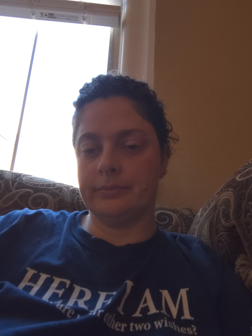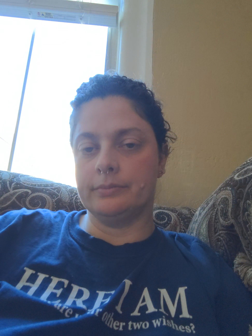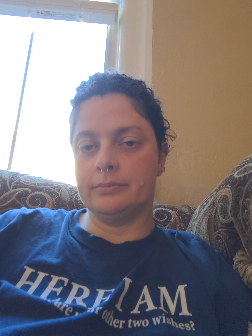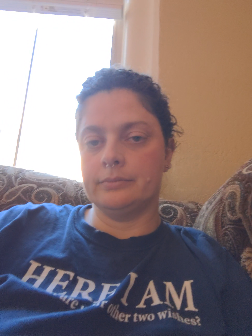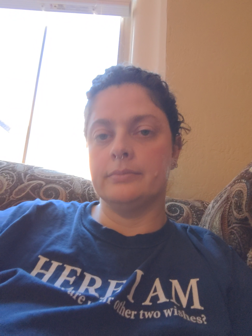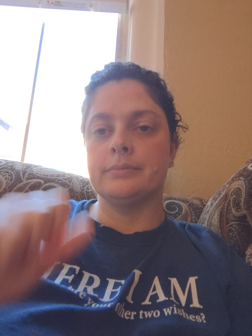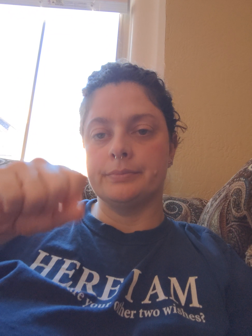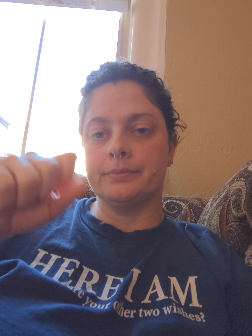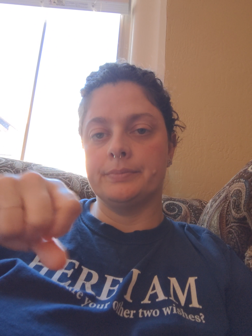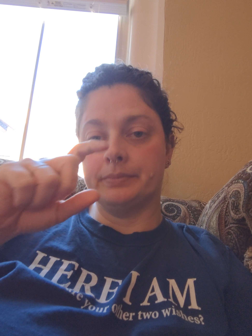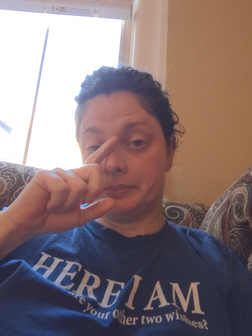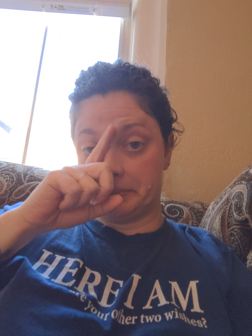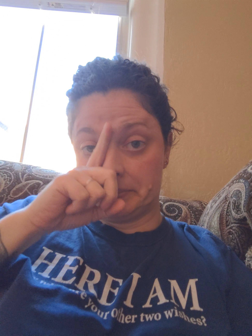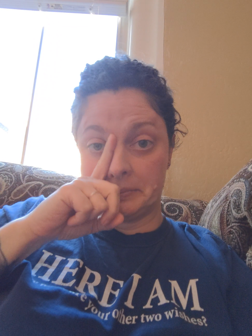yes